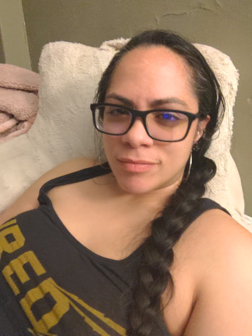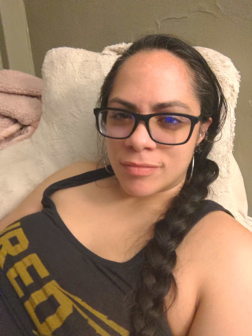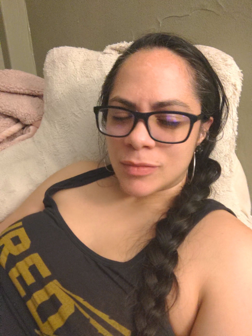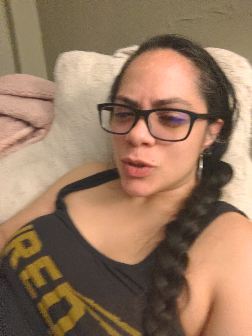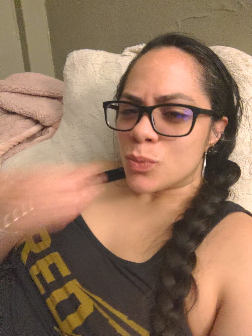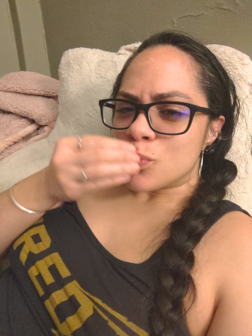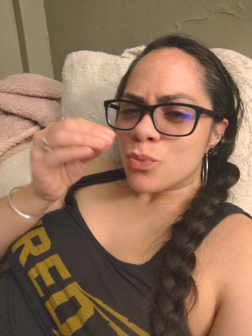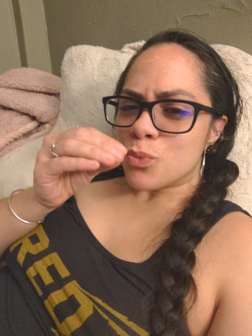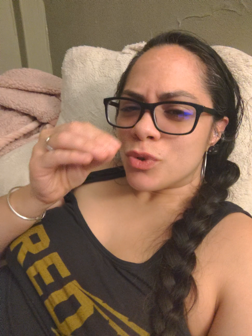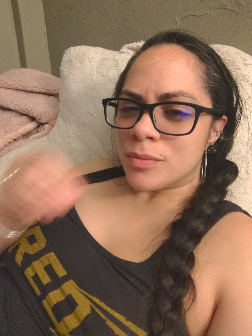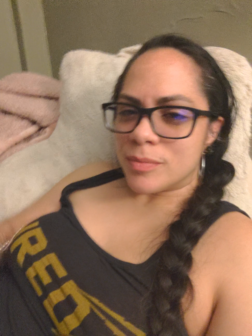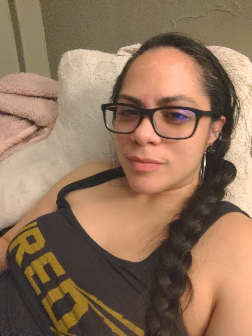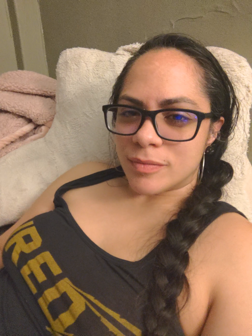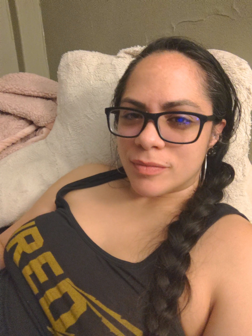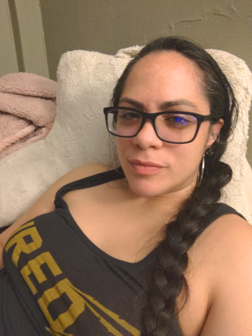kiss